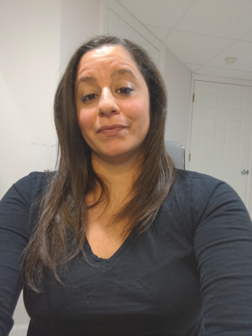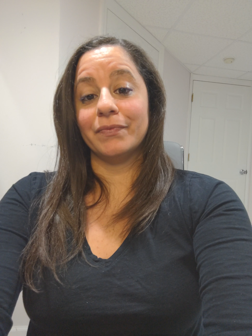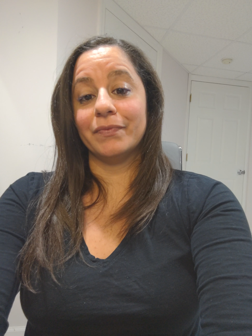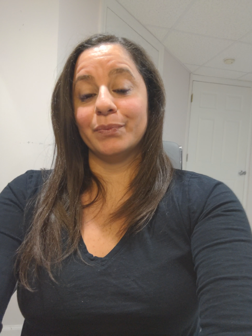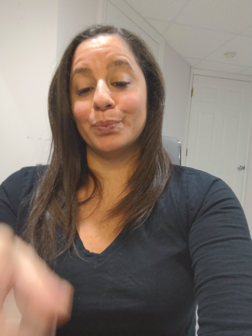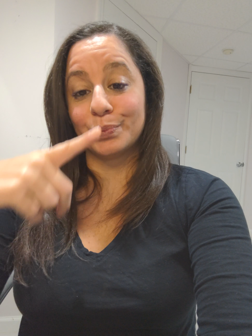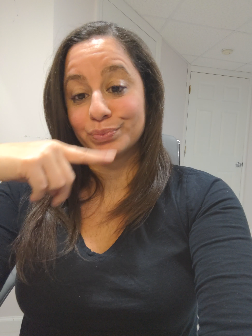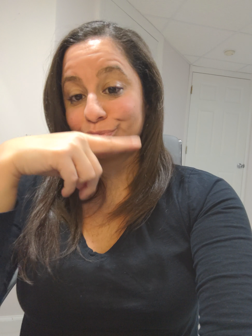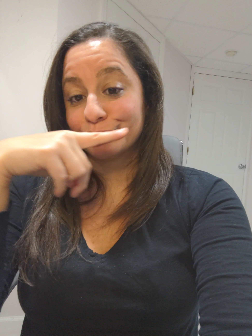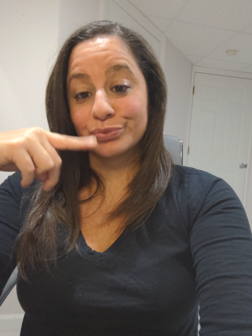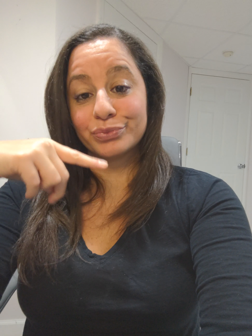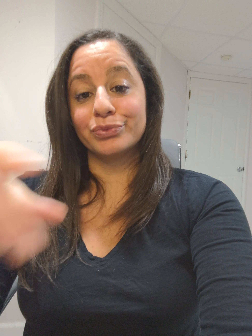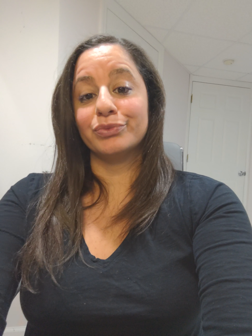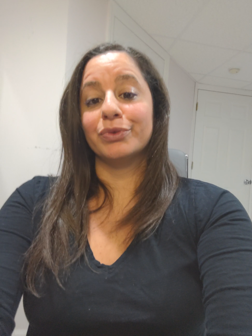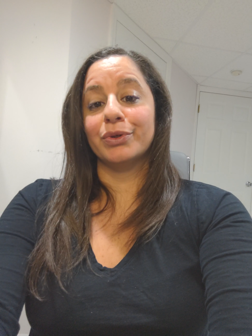toothbrush